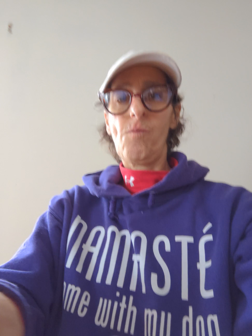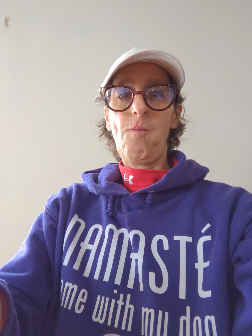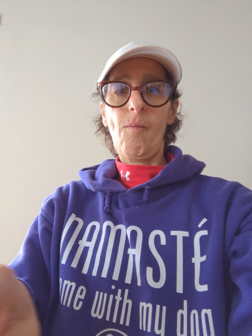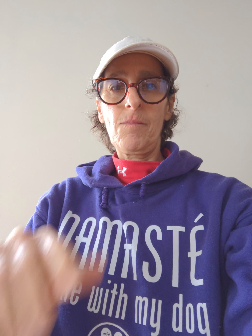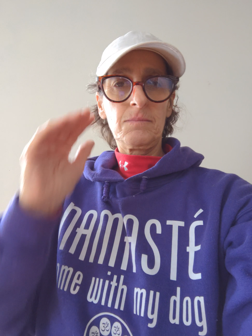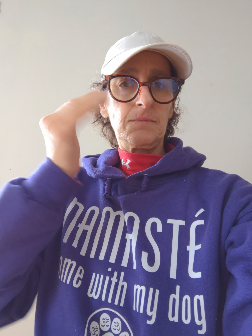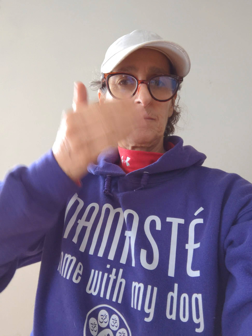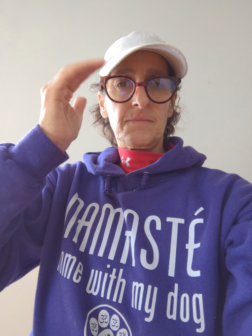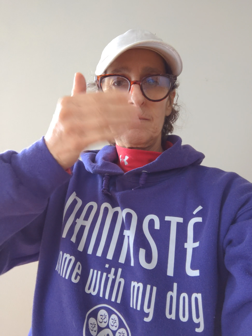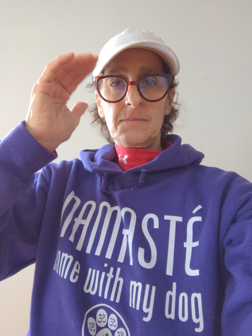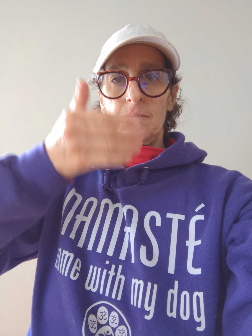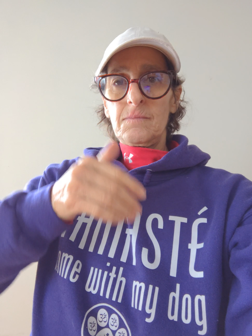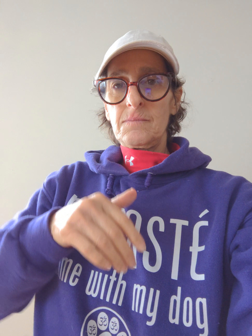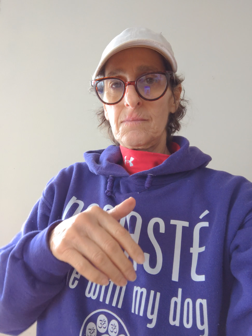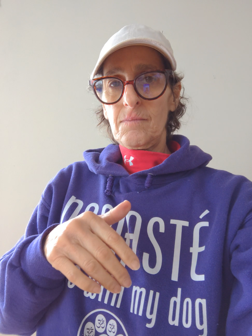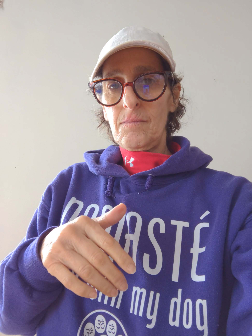sleepy